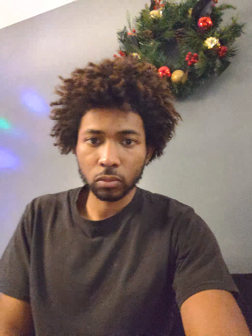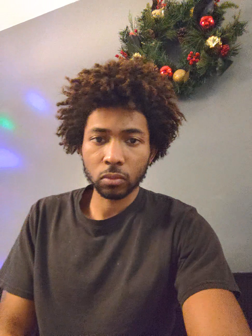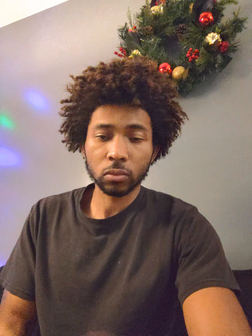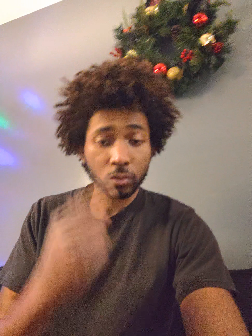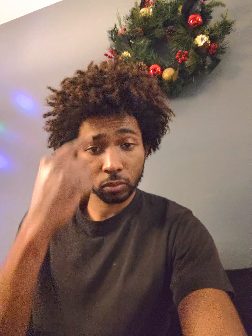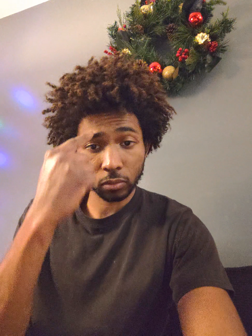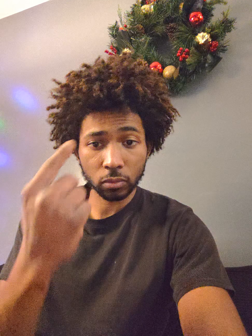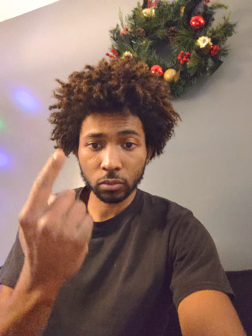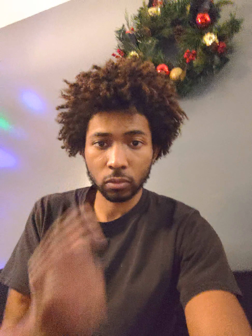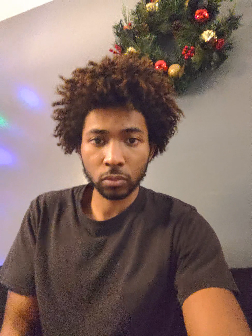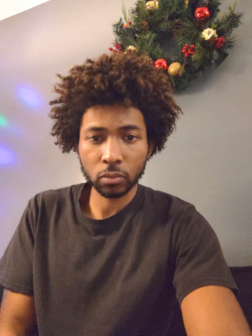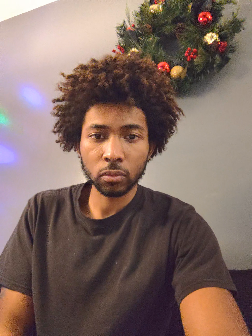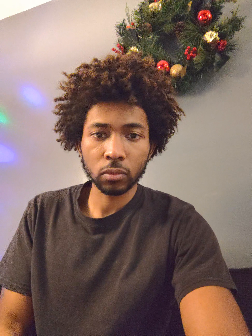penny